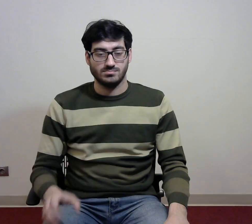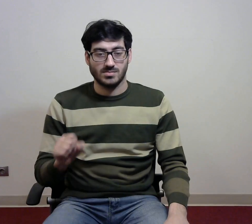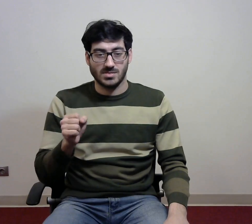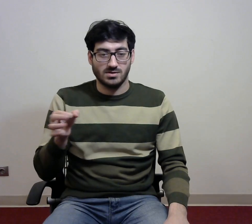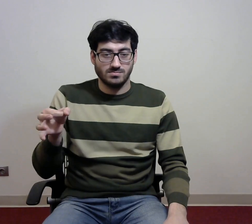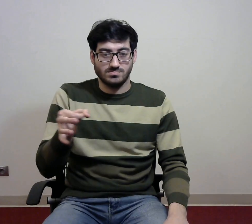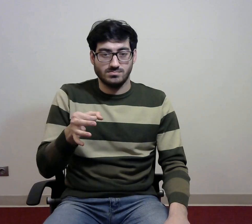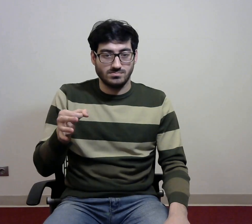abşeron rayon